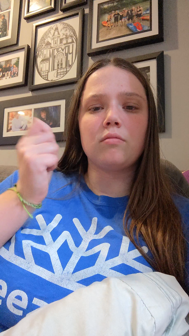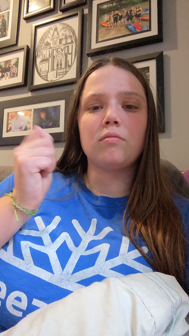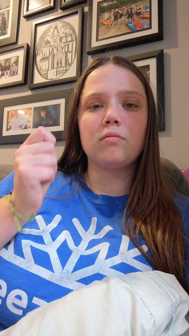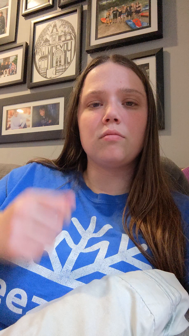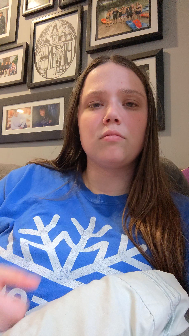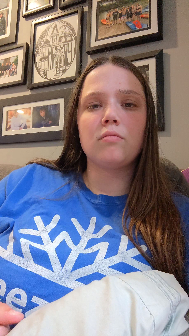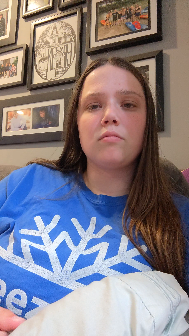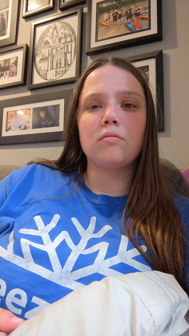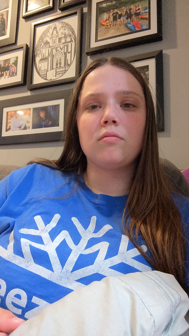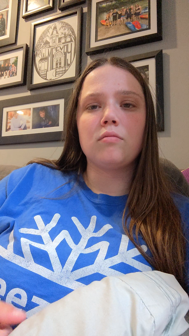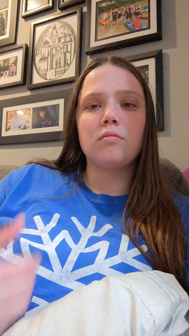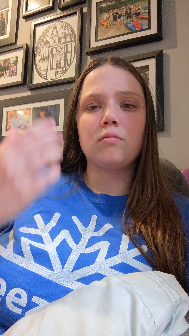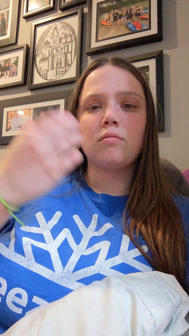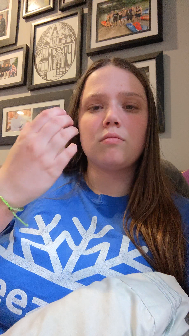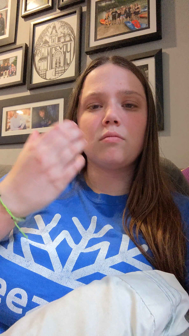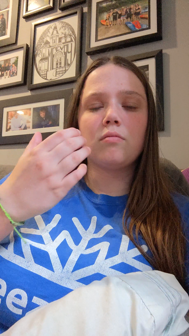shake